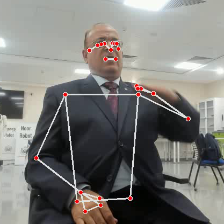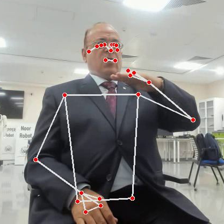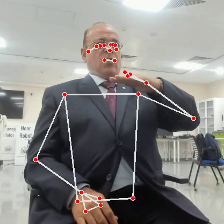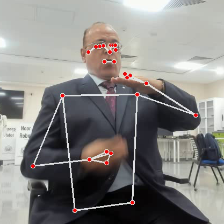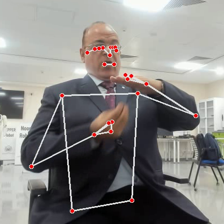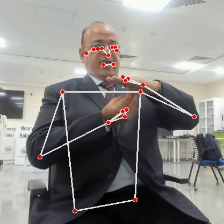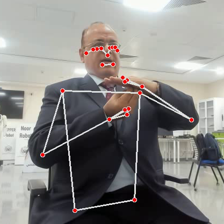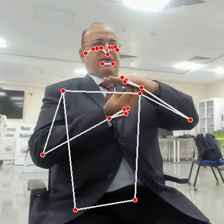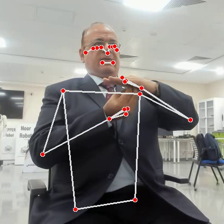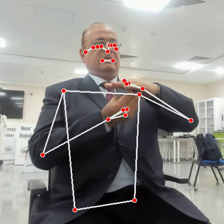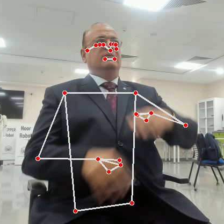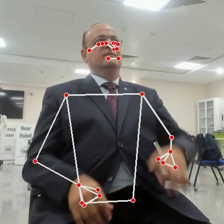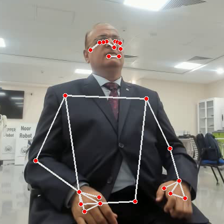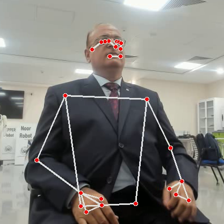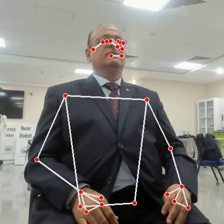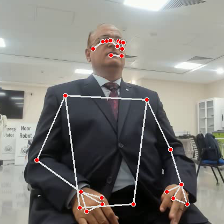kolya